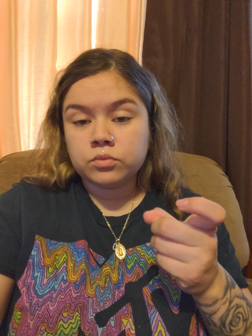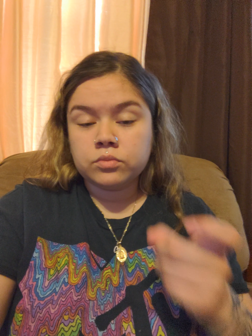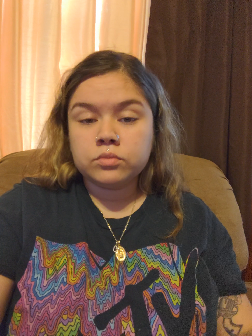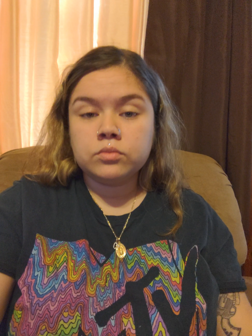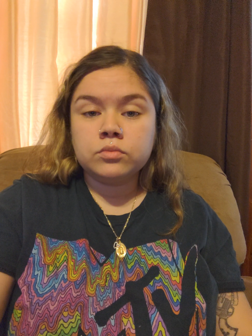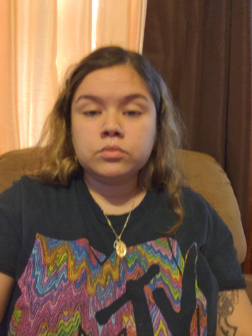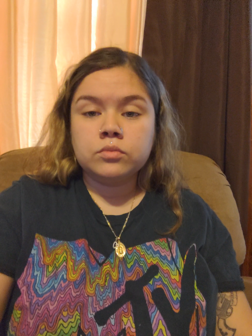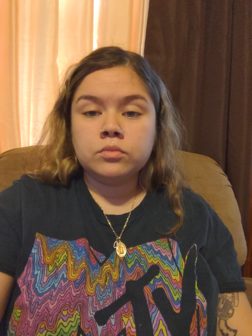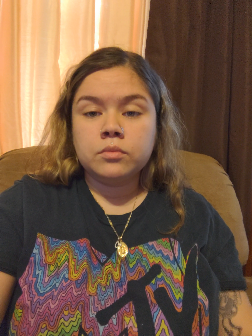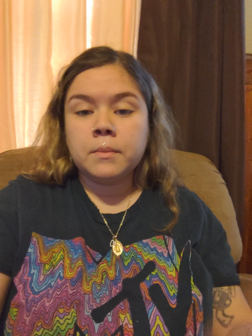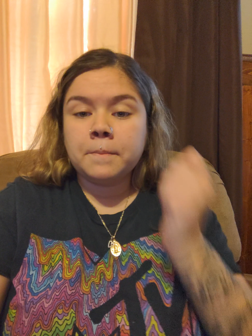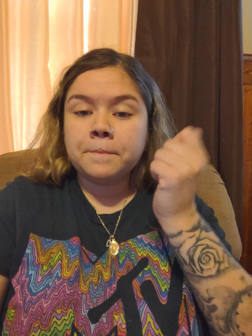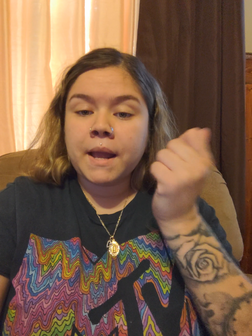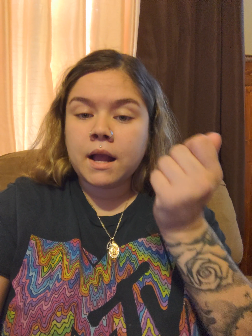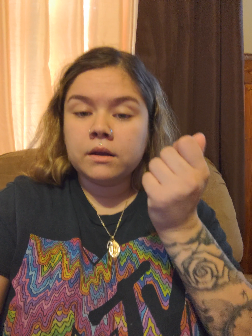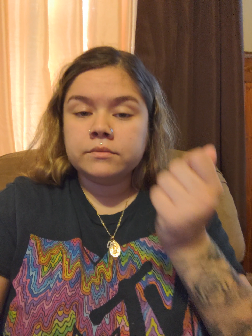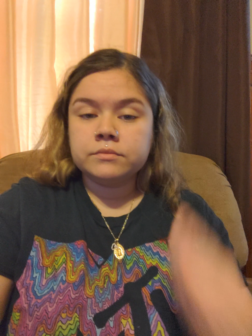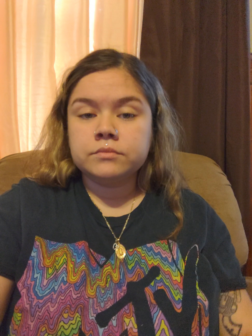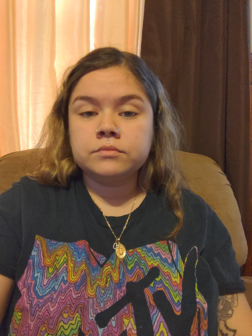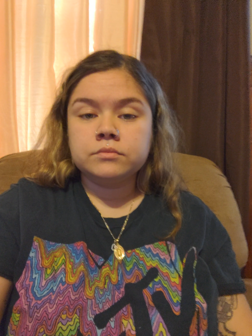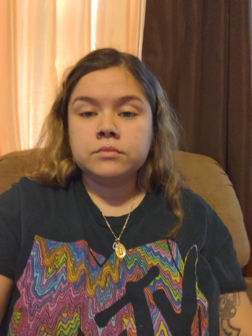bat